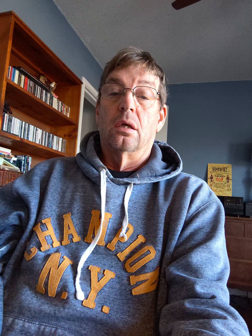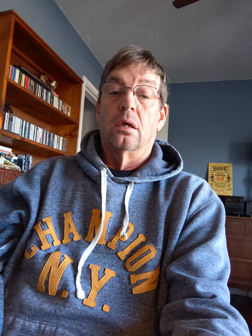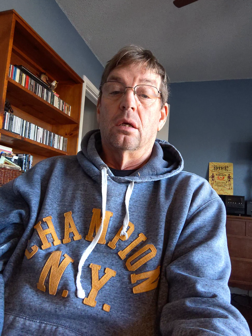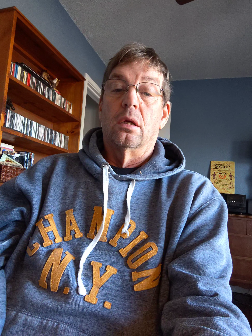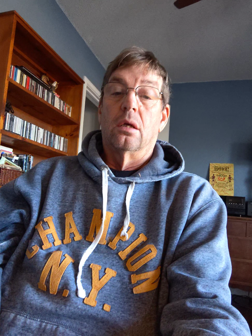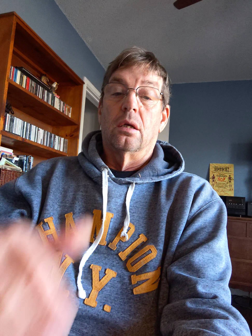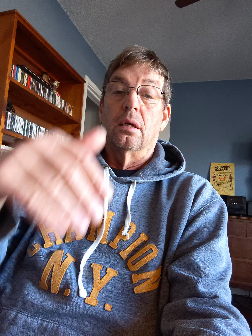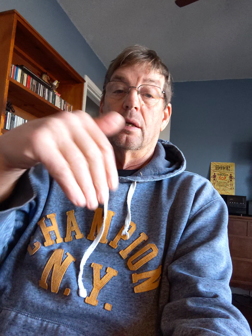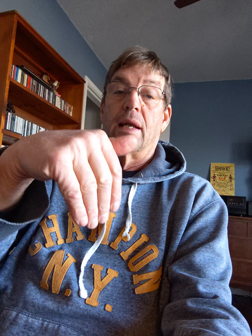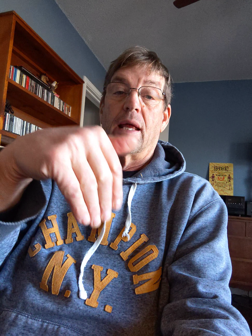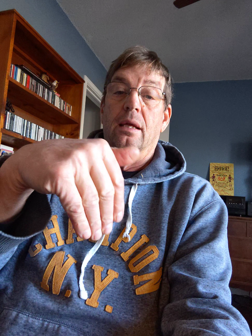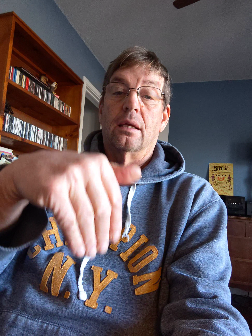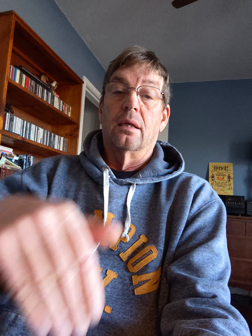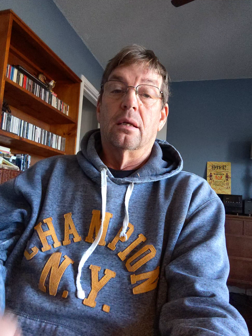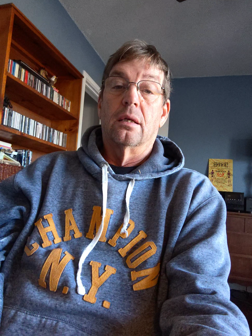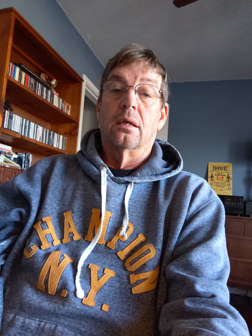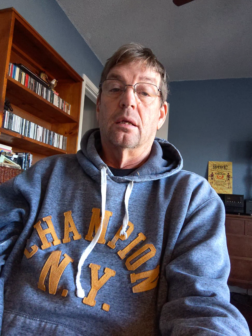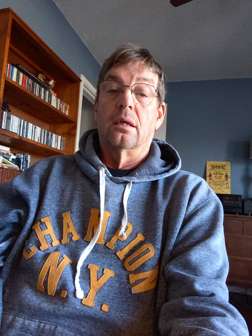night